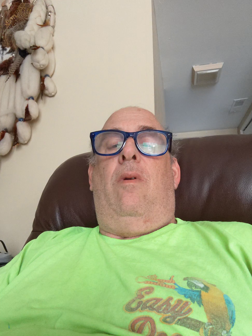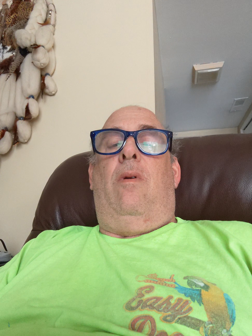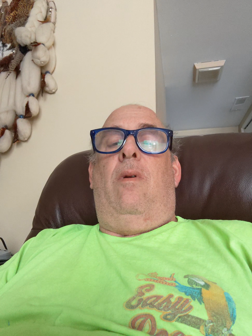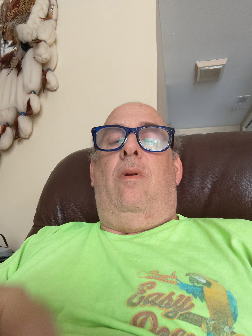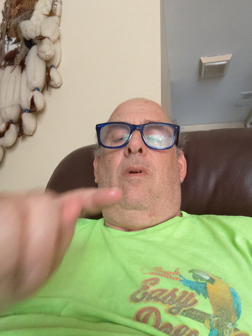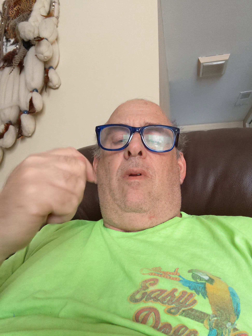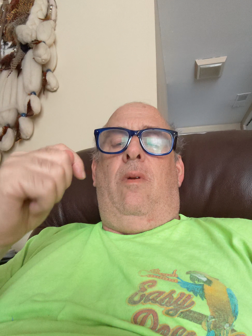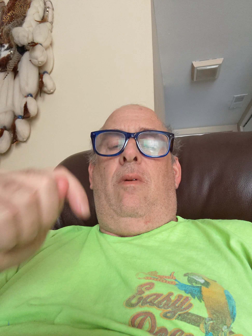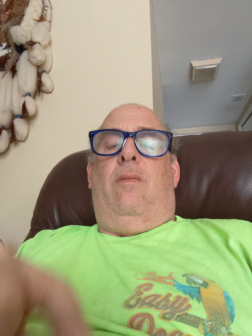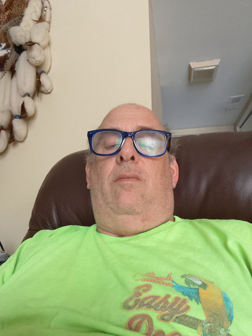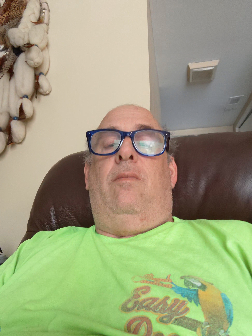toy